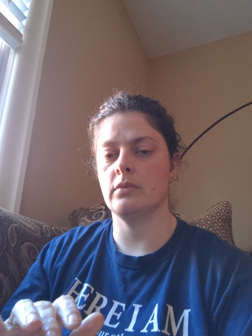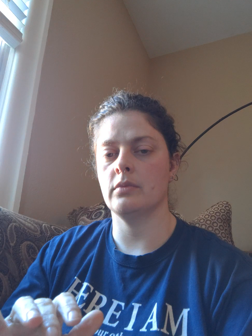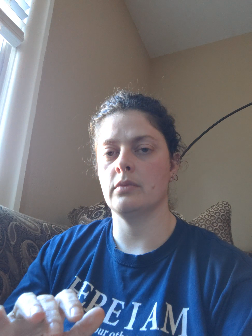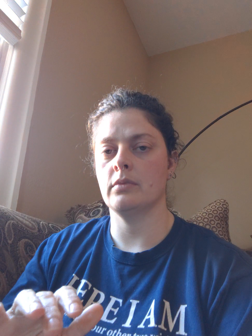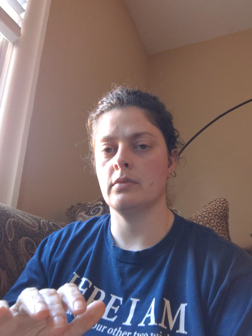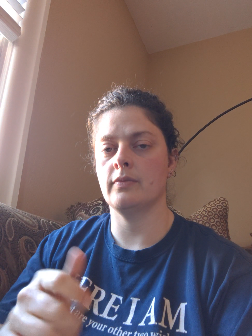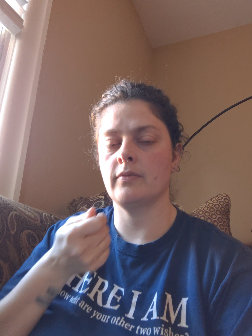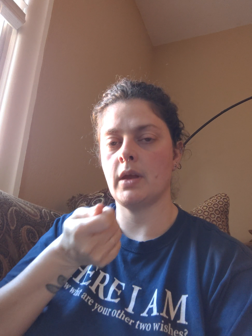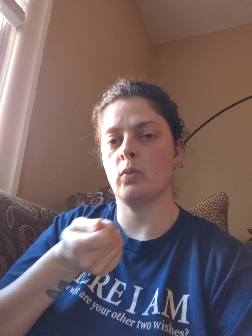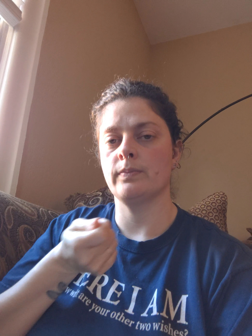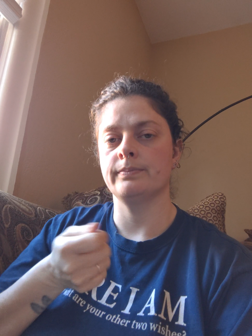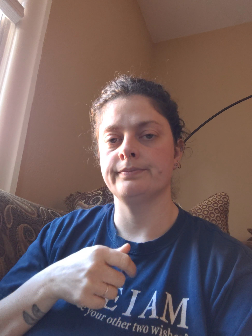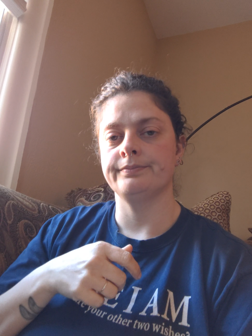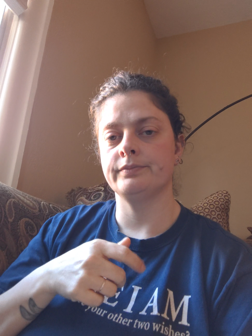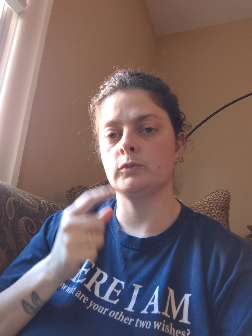vacuum